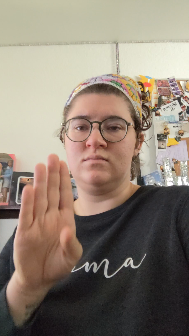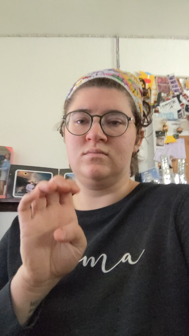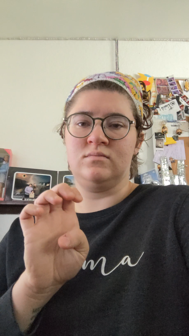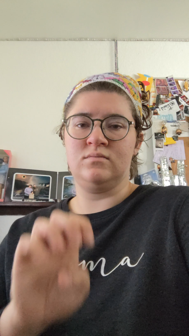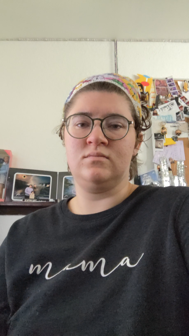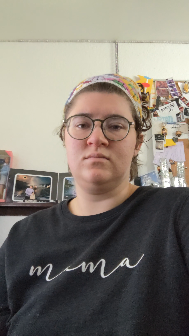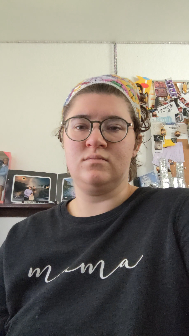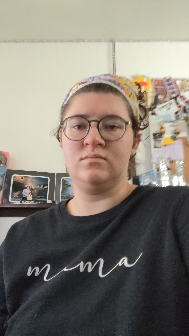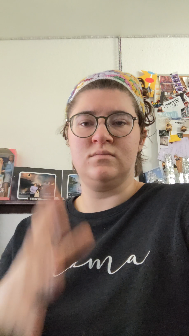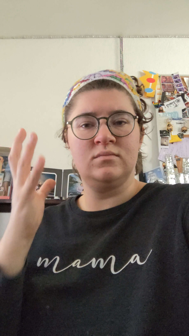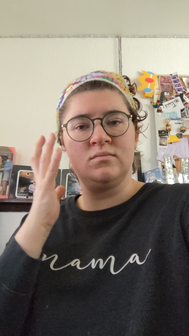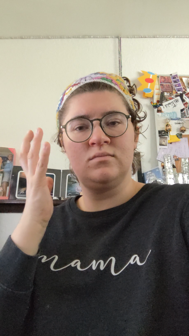pillow